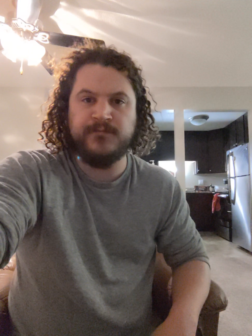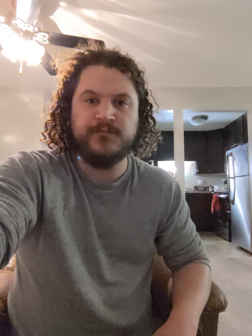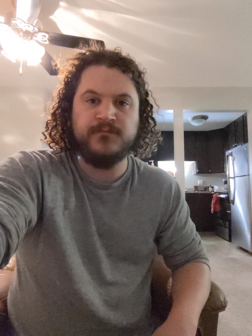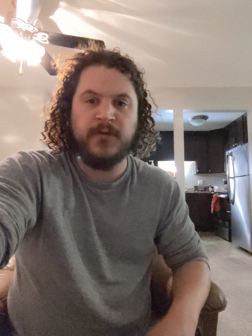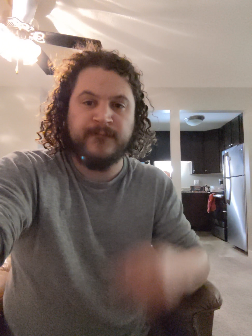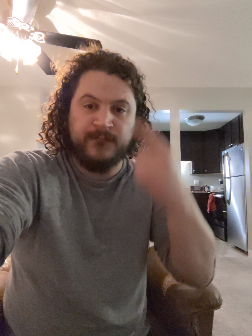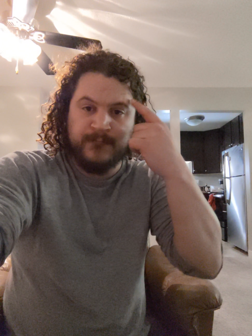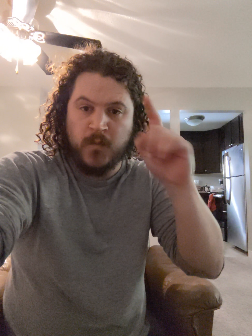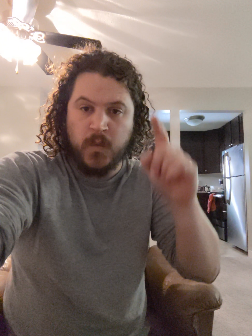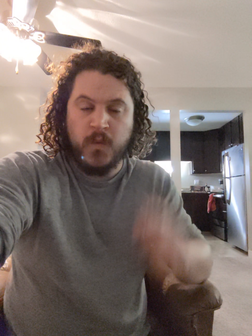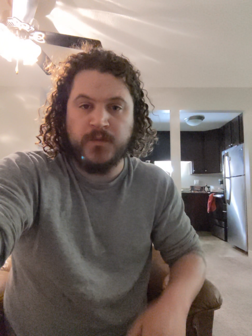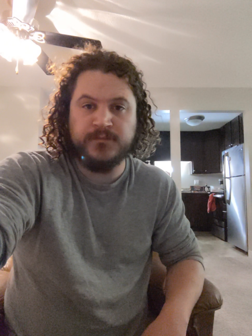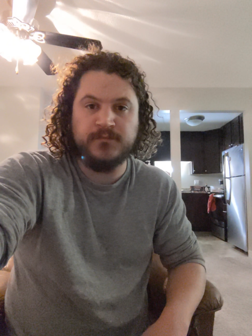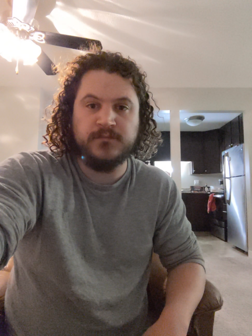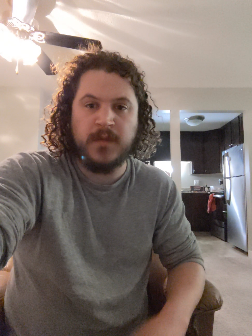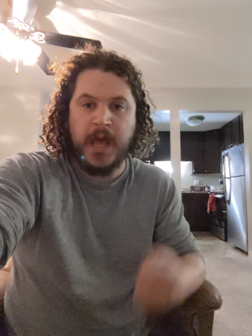for